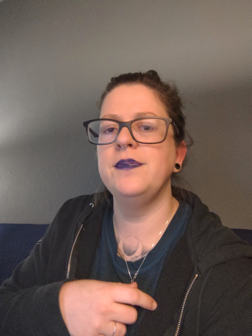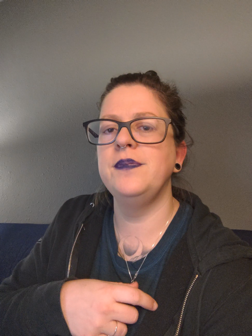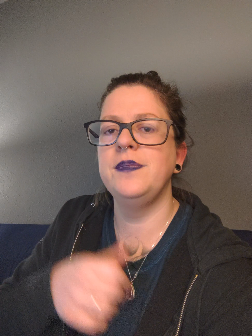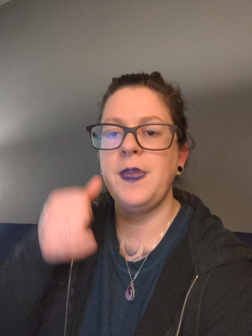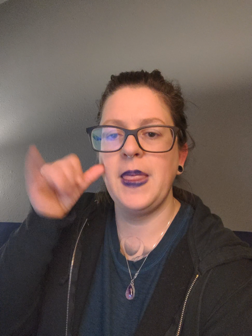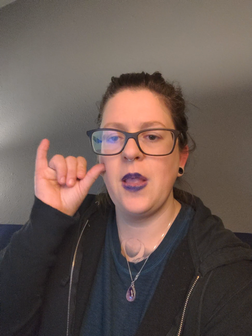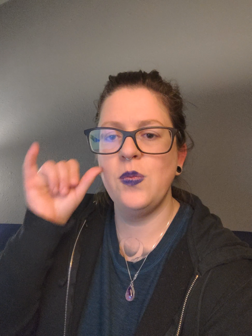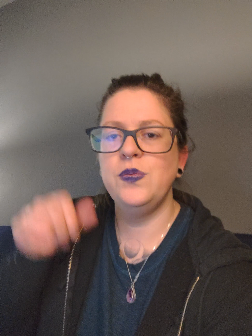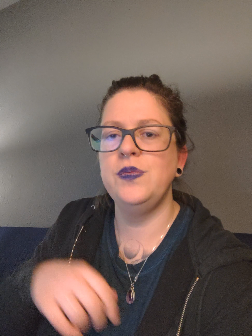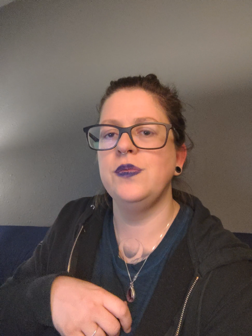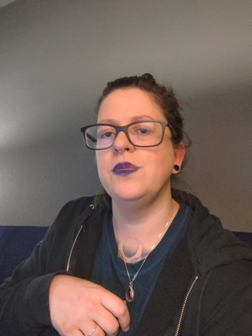cow